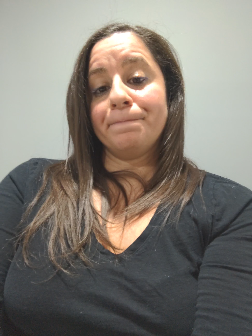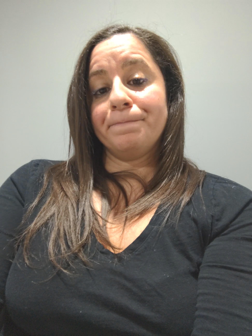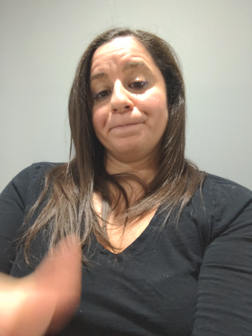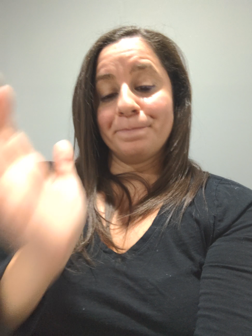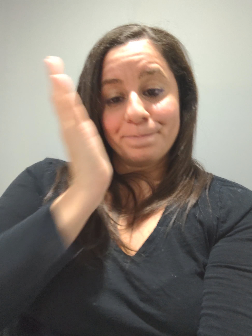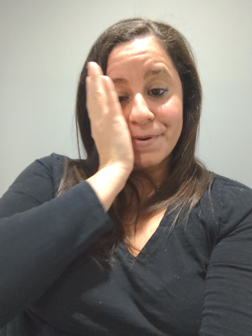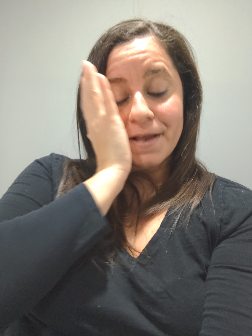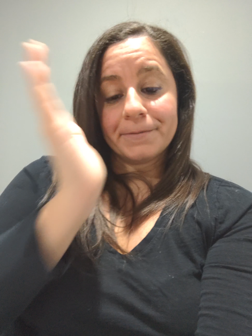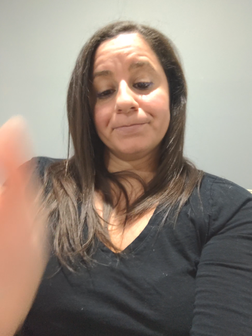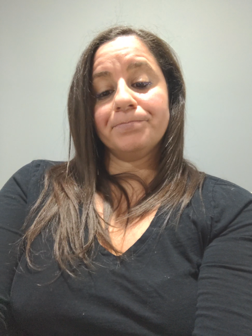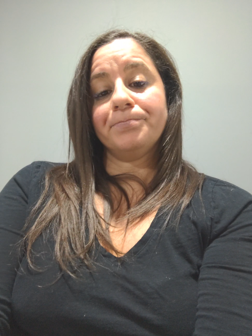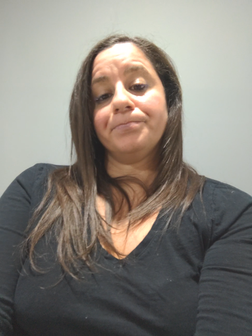bed